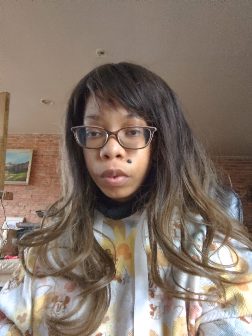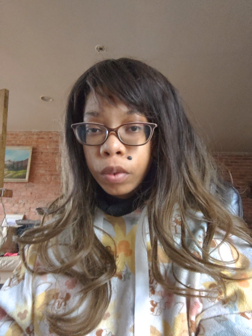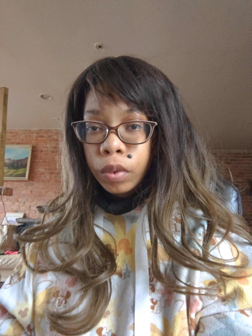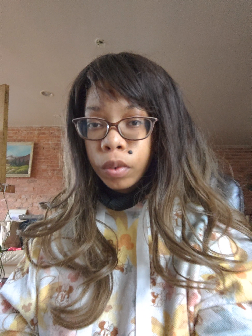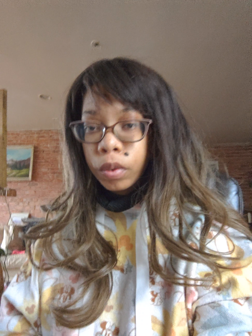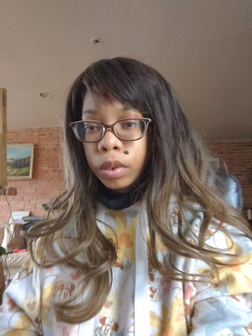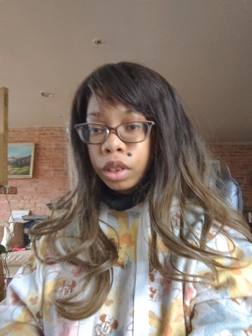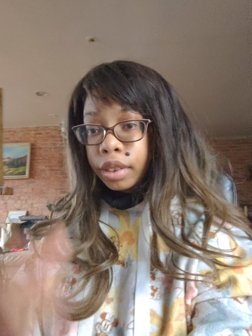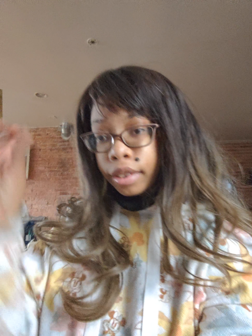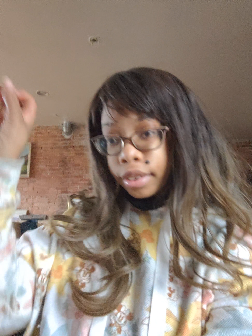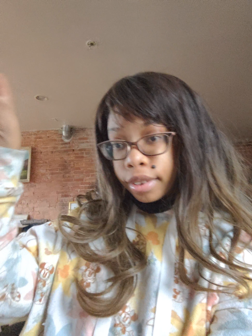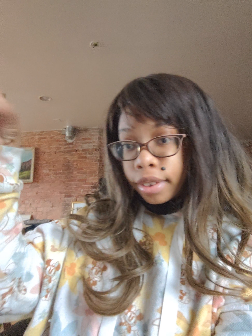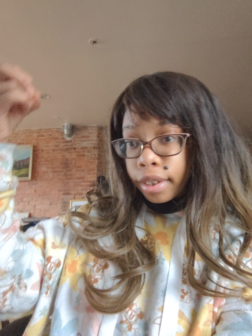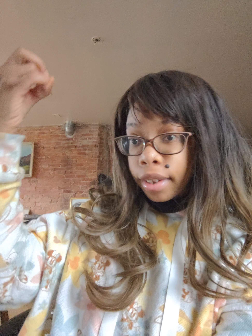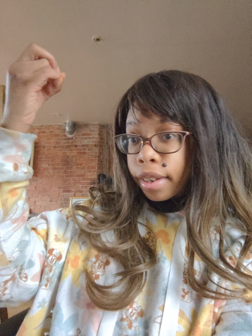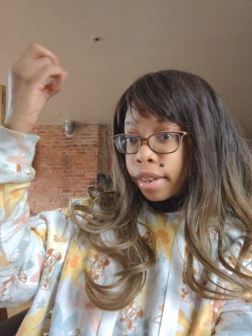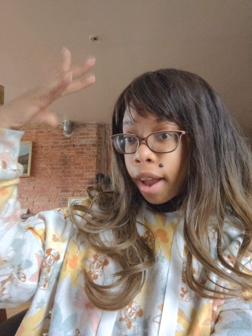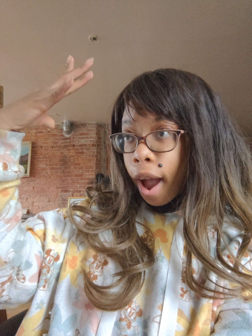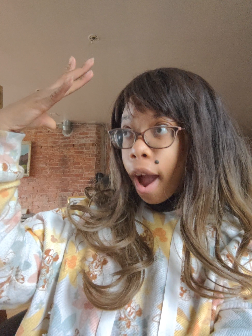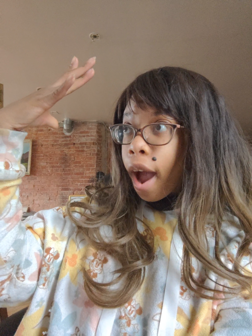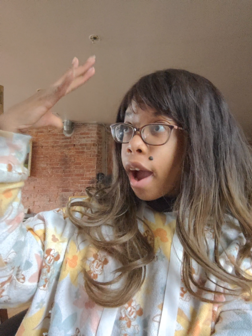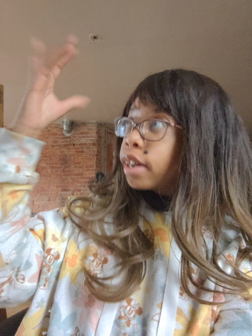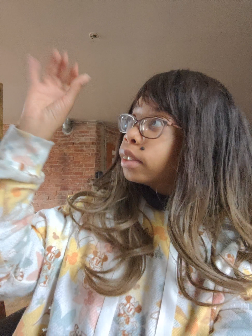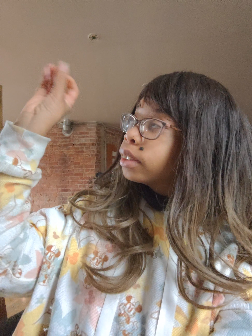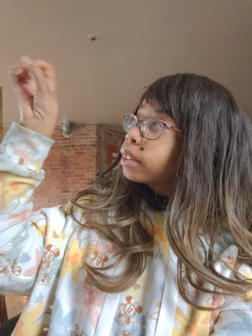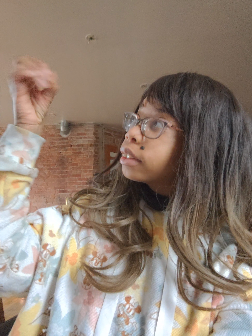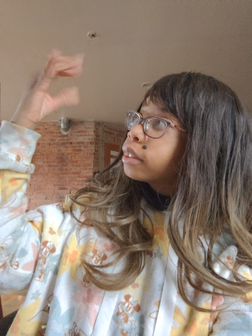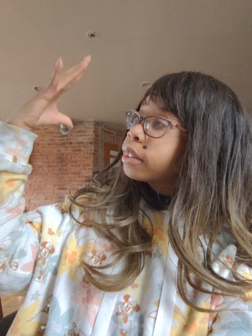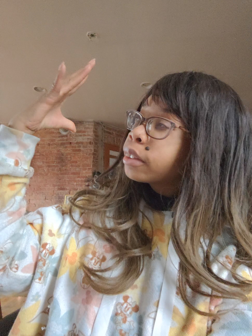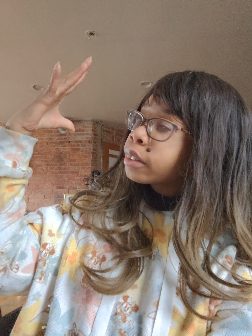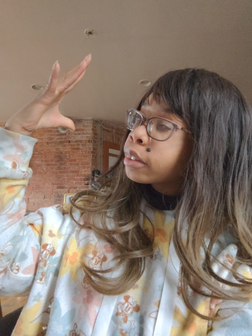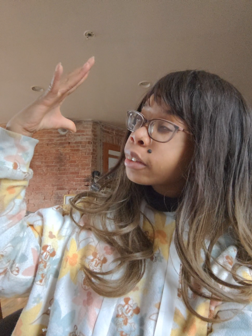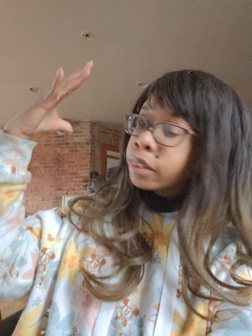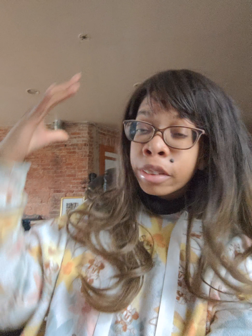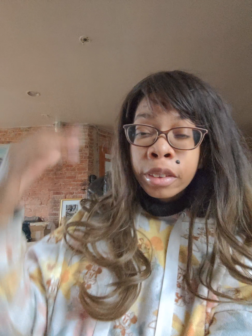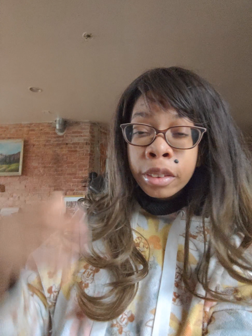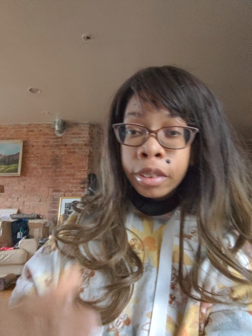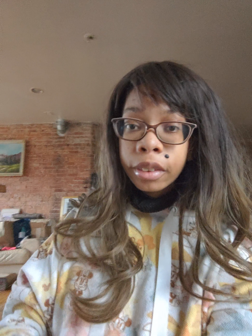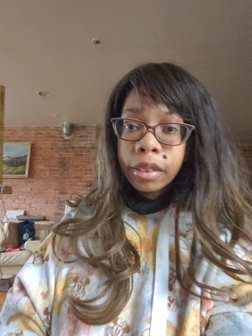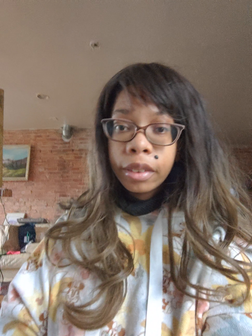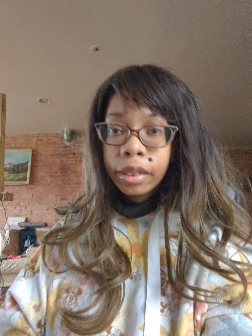sun